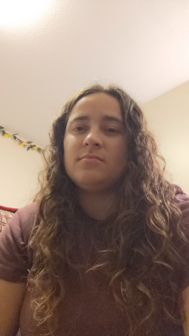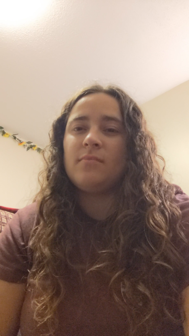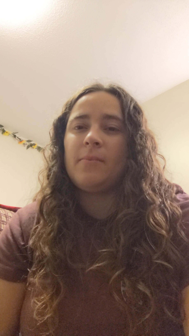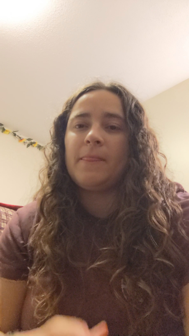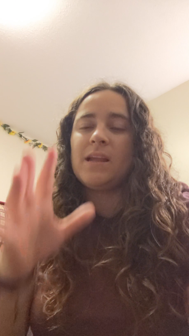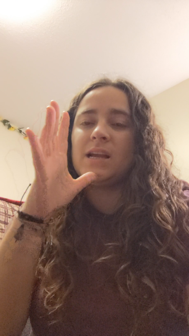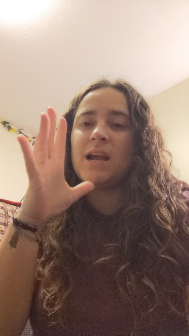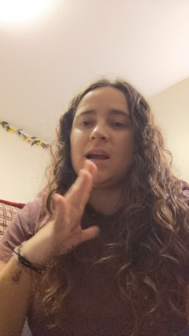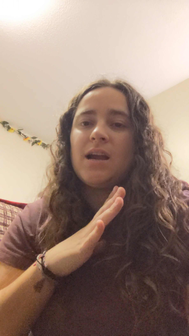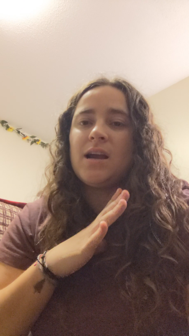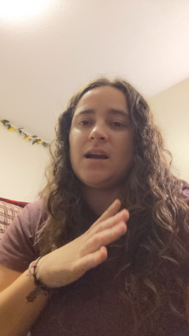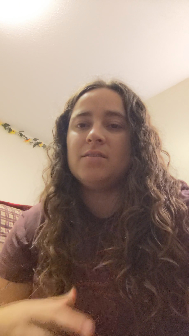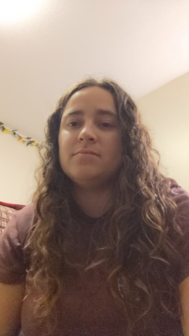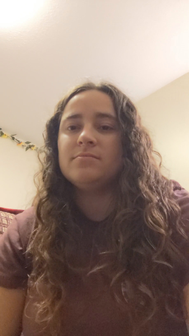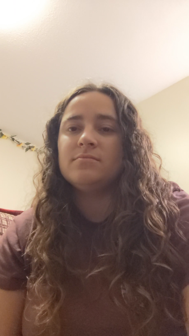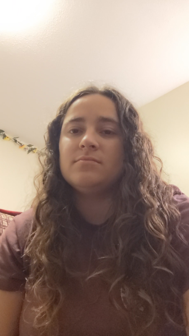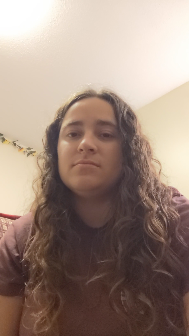lady